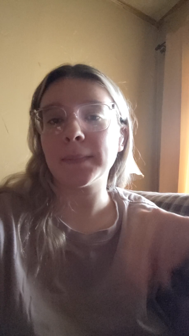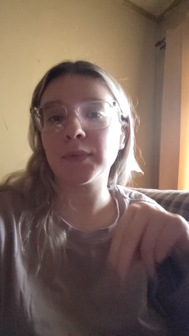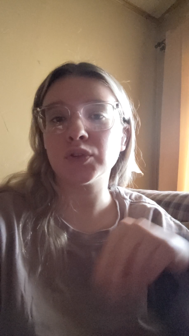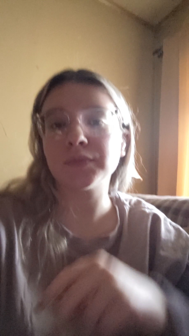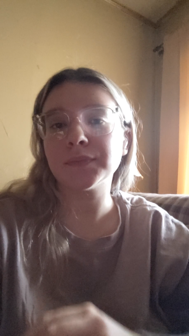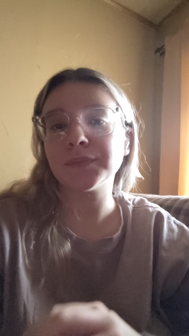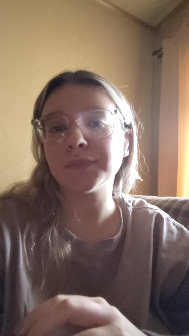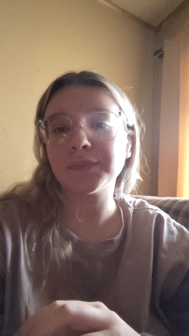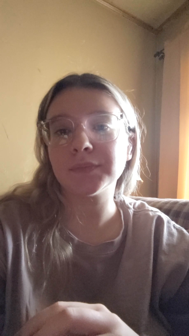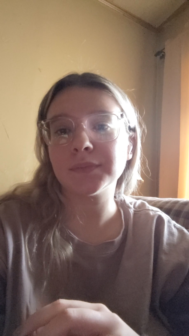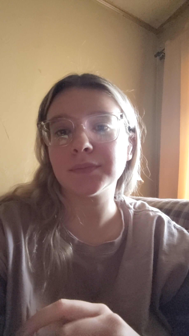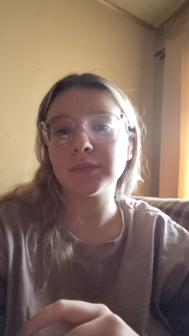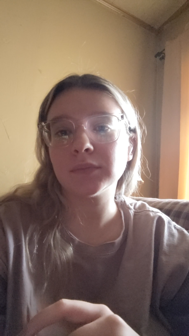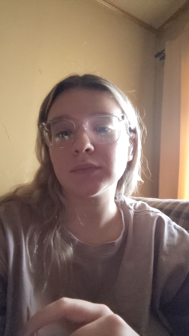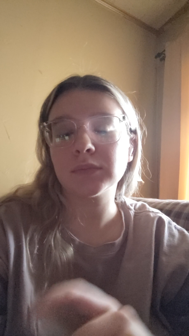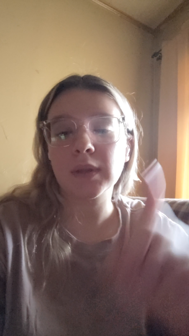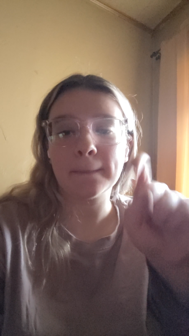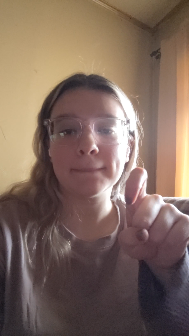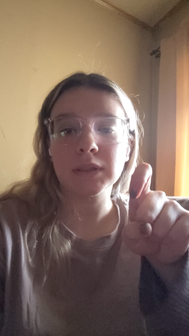must